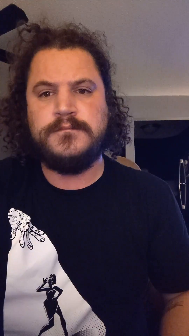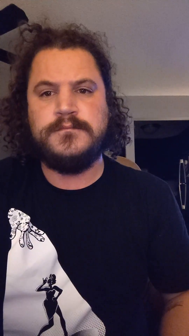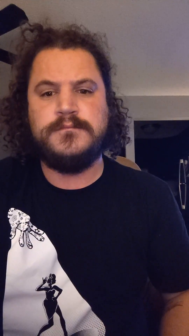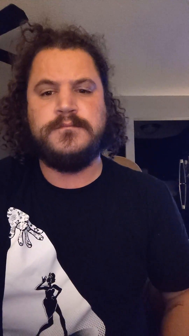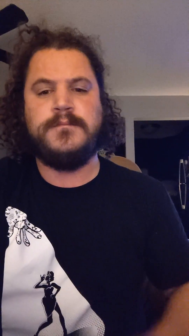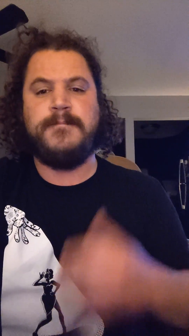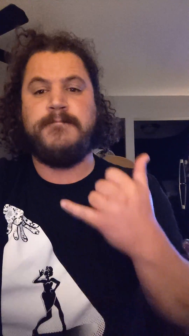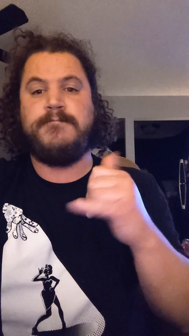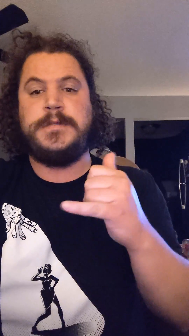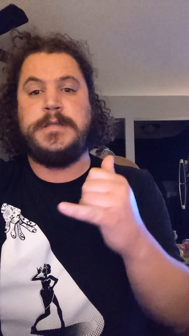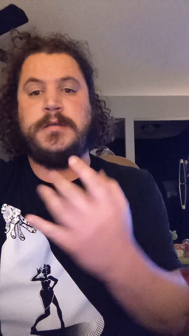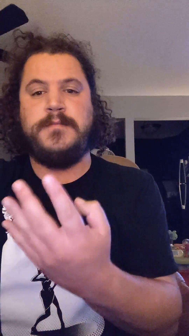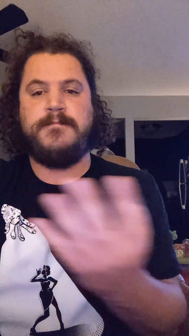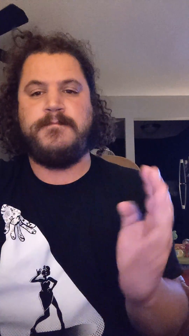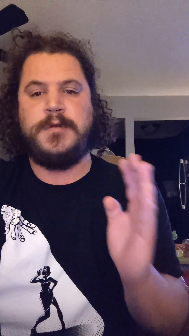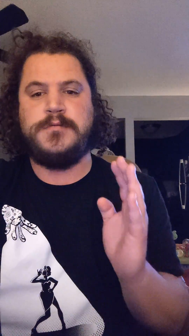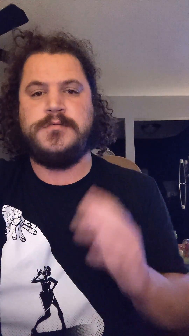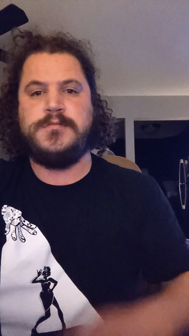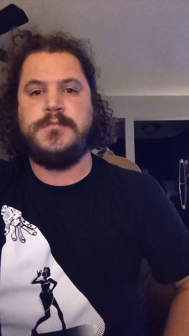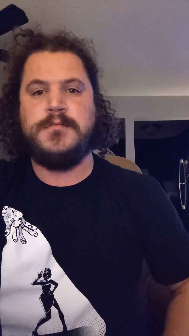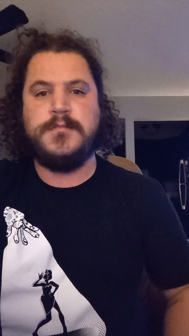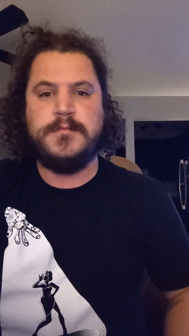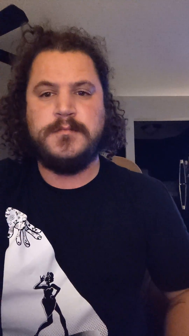playpen